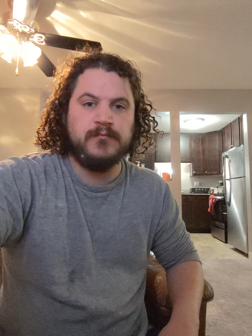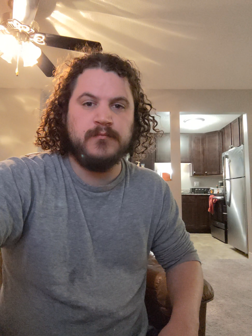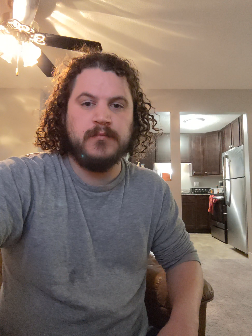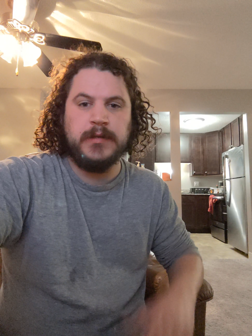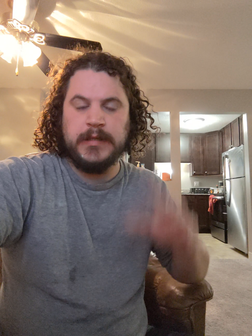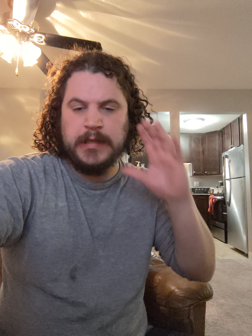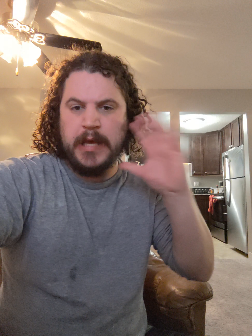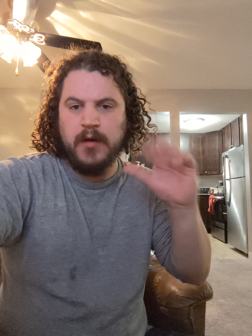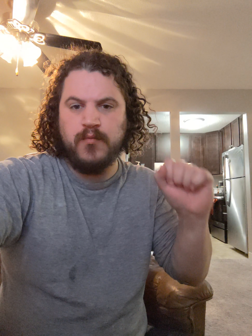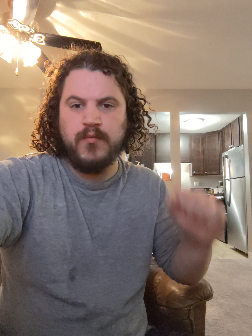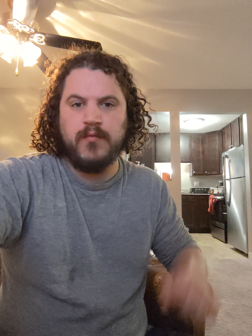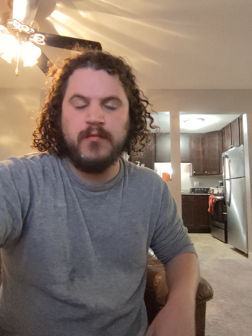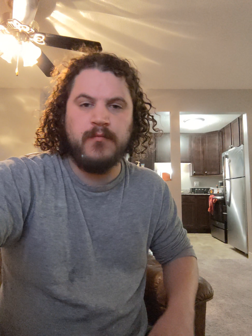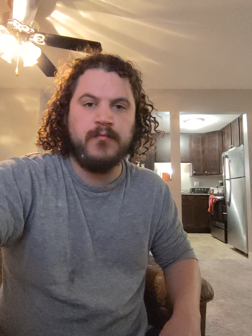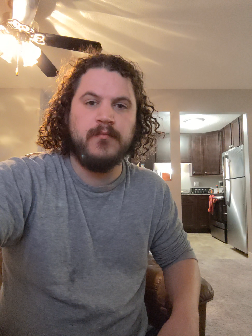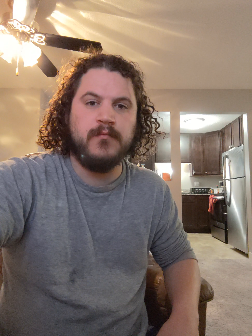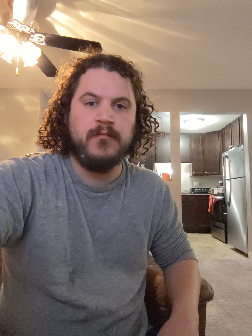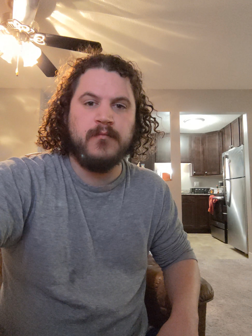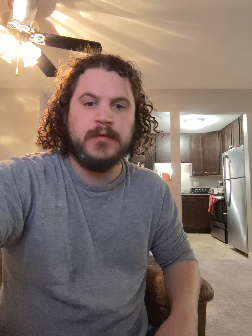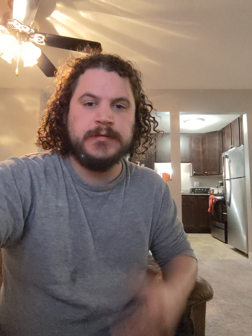loud